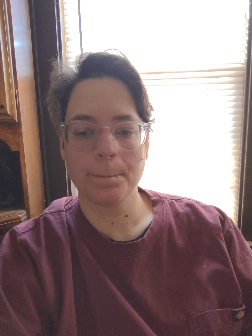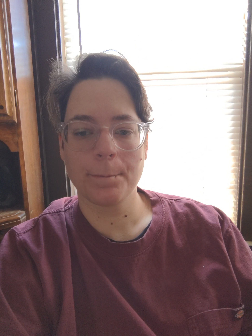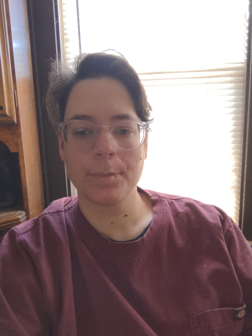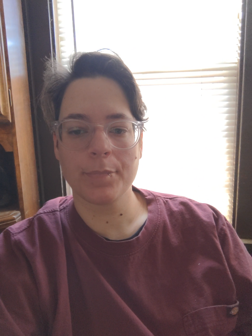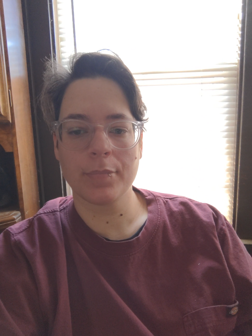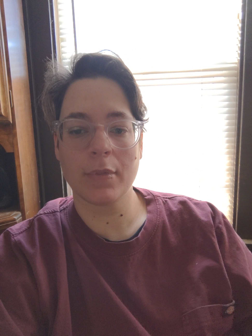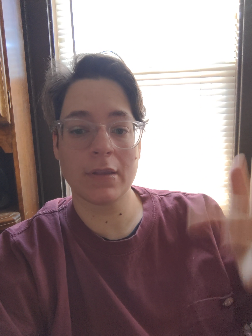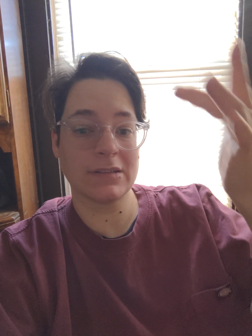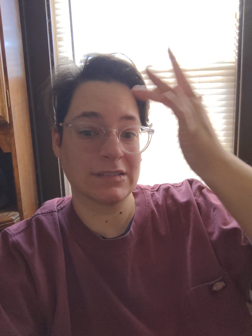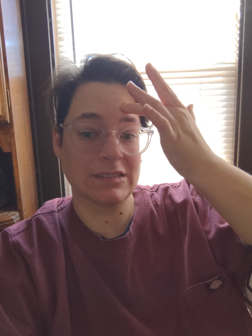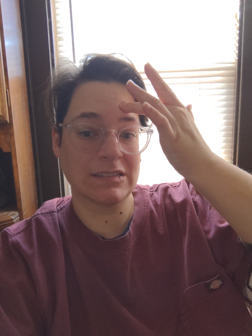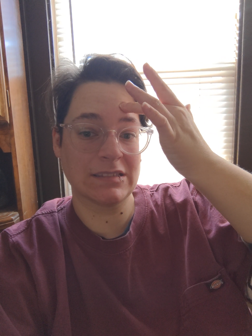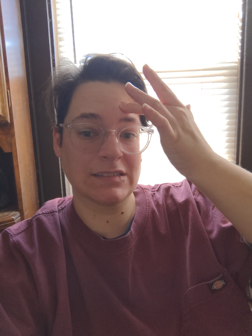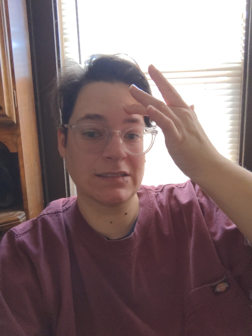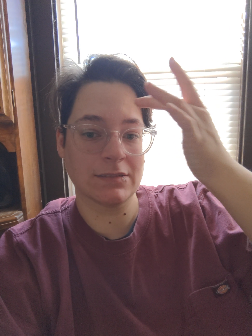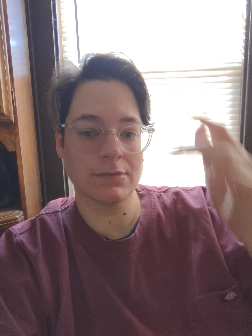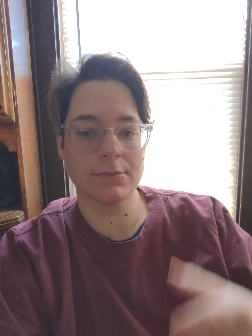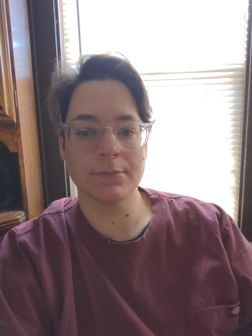sick